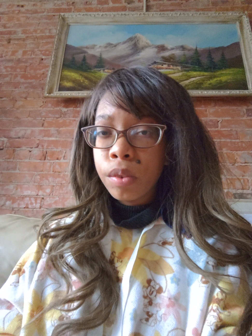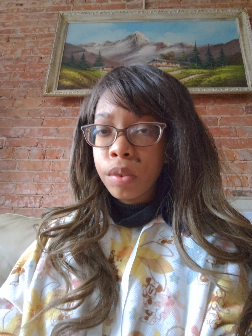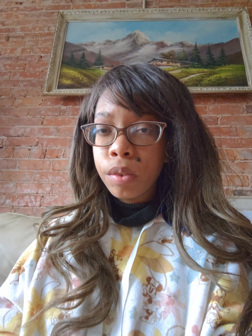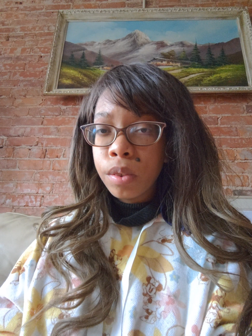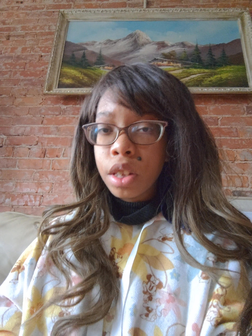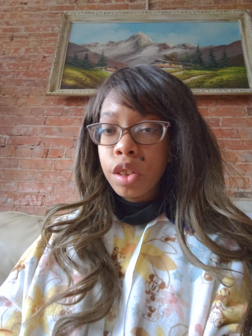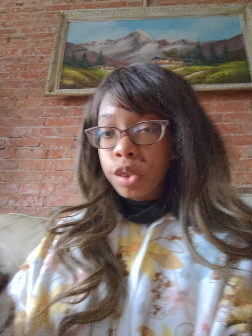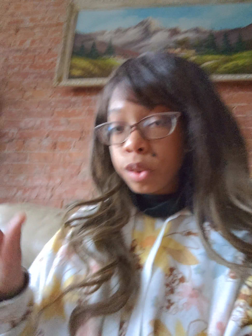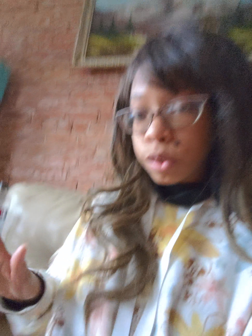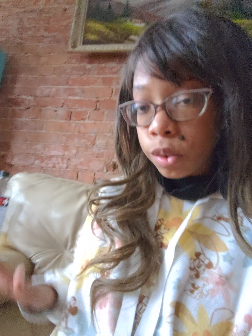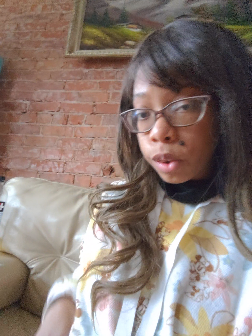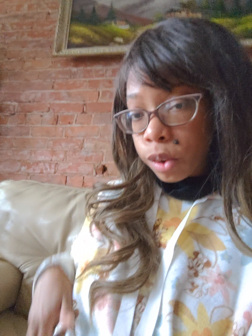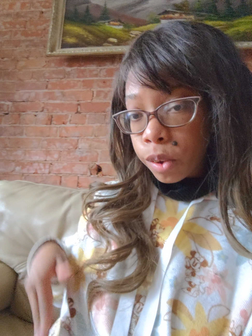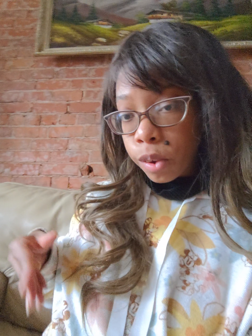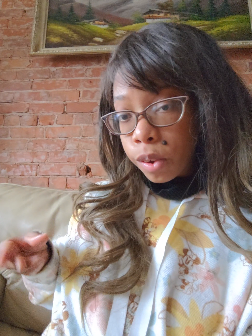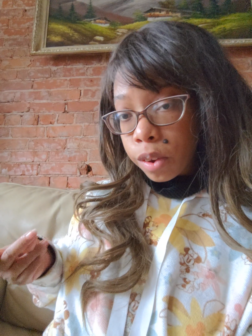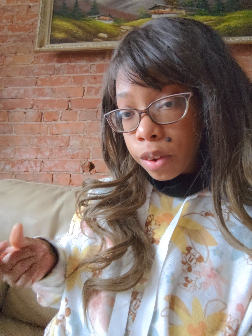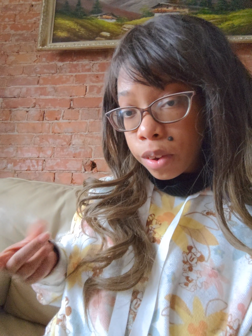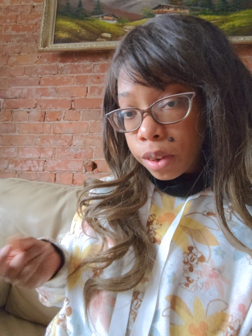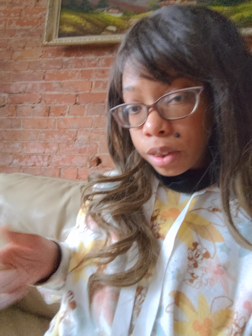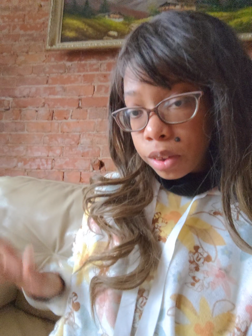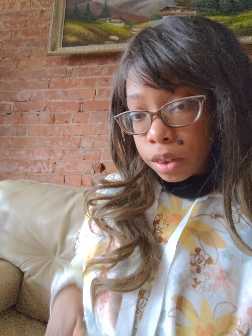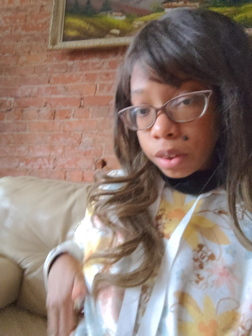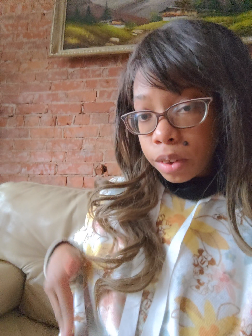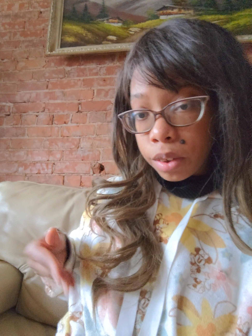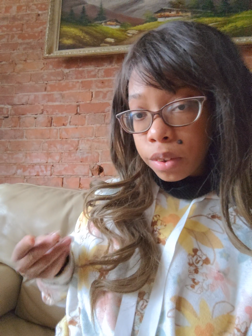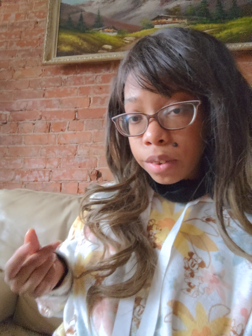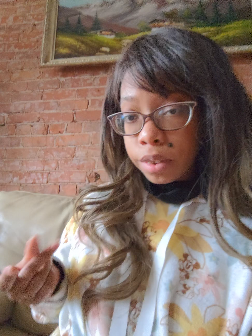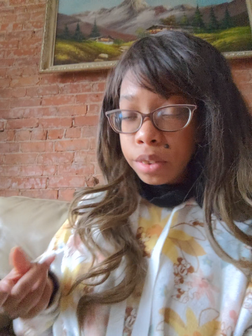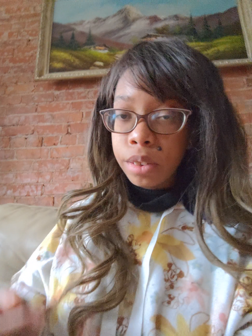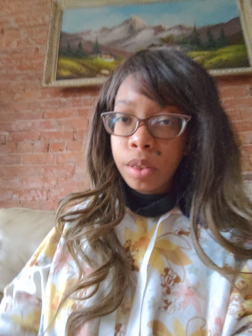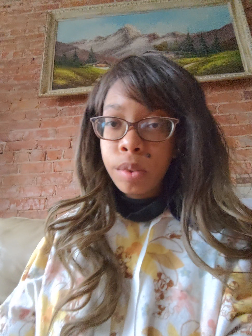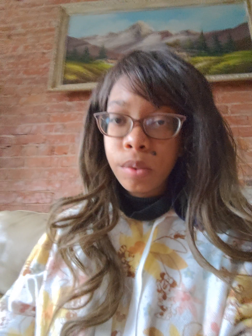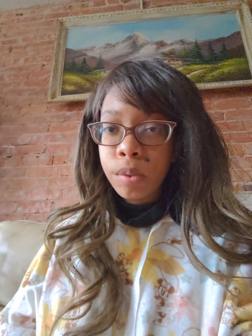dog